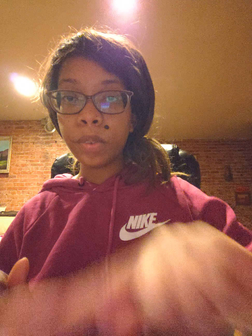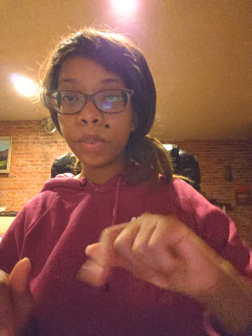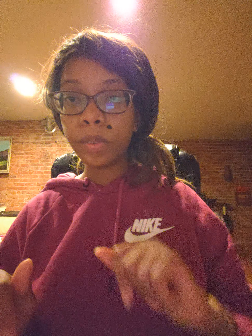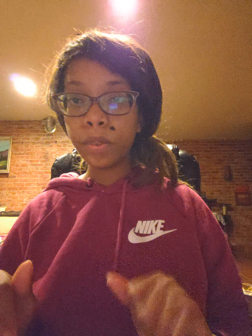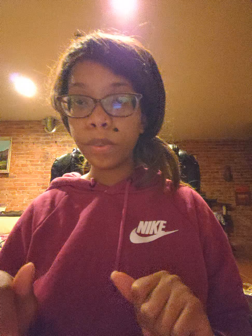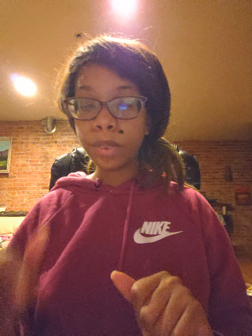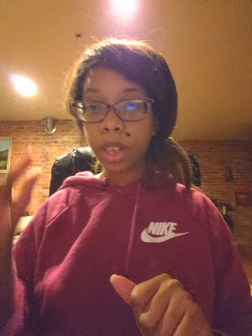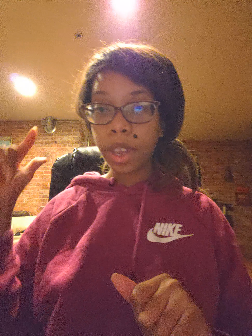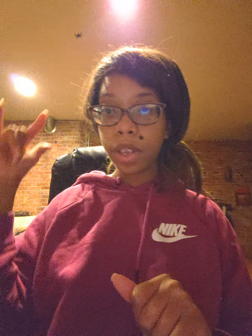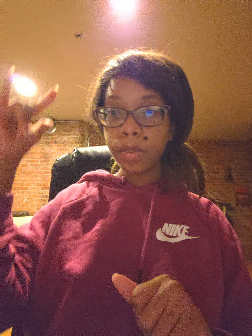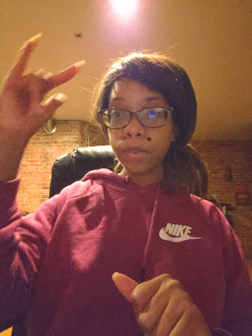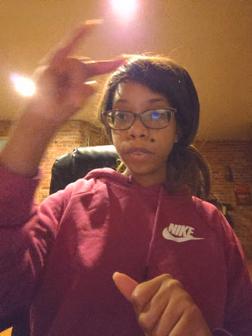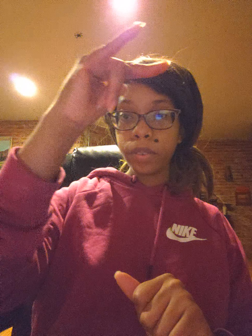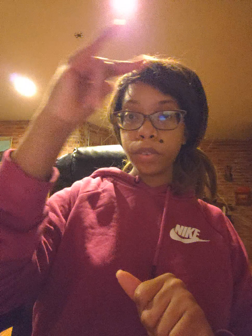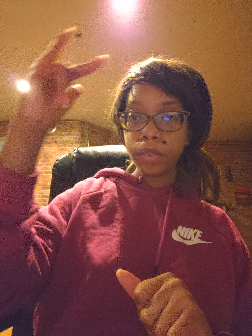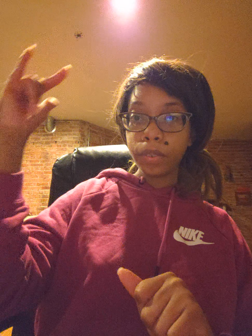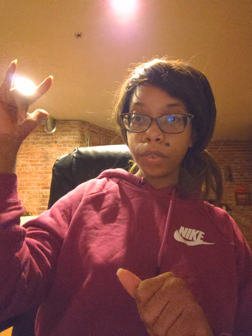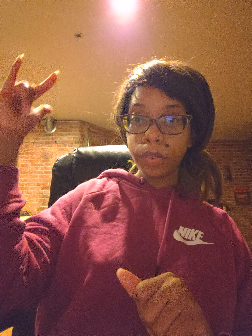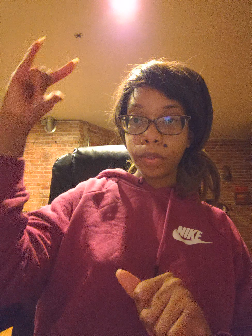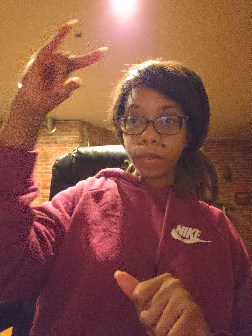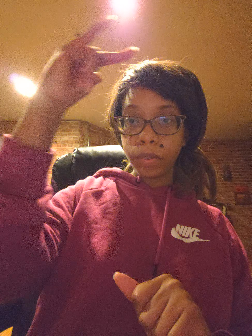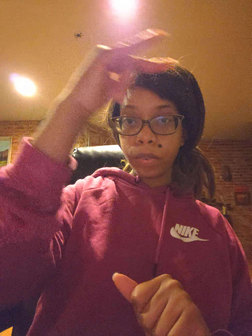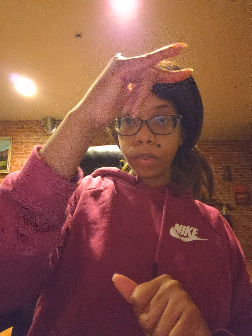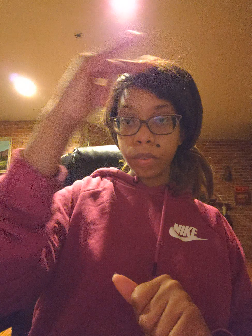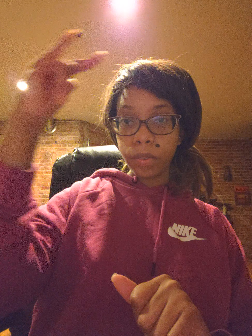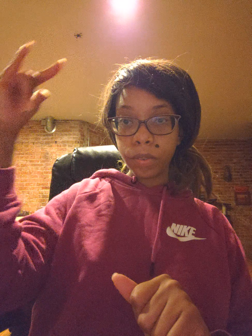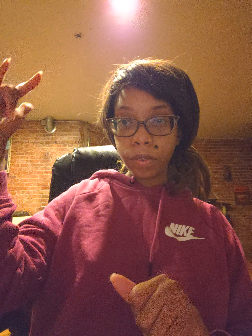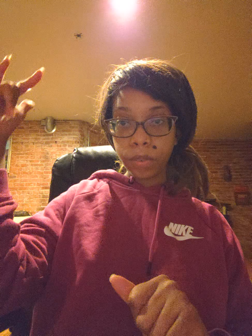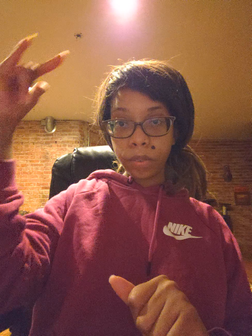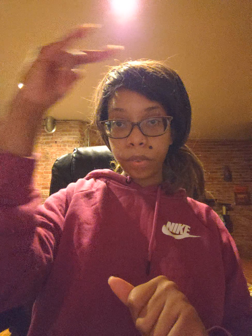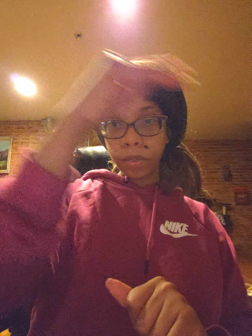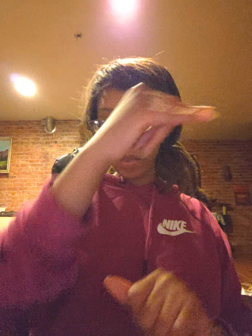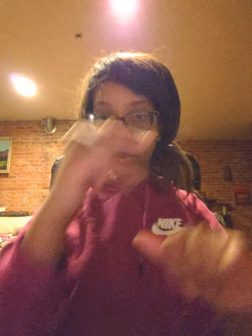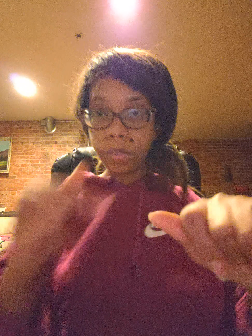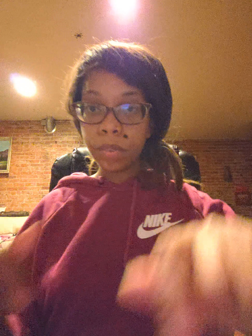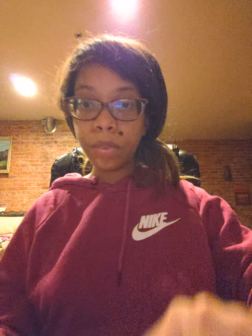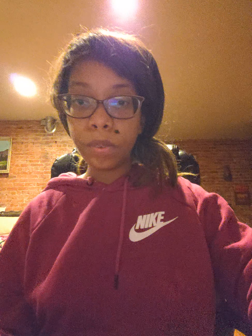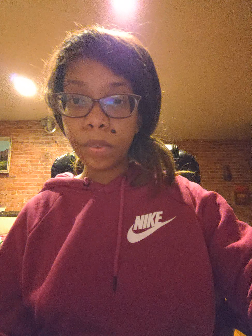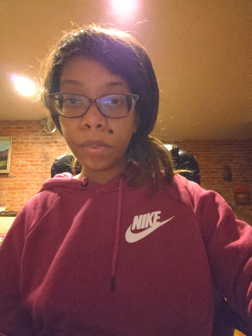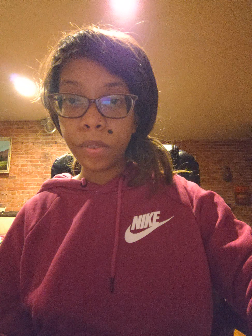airplane